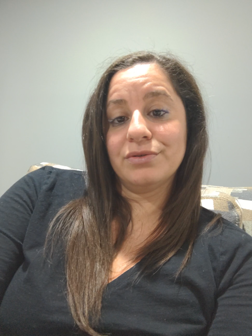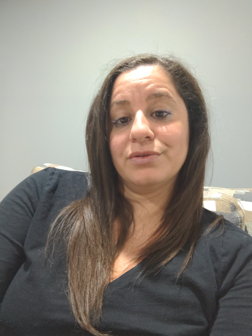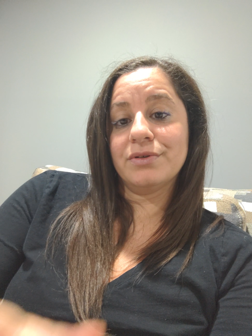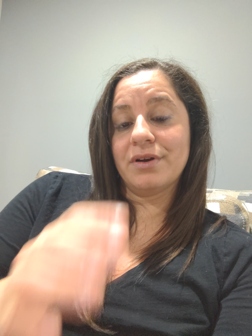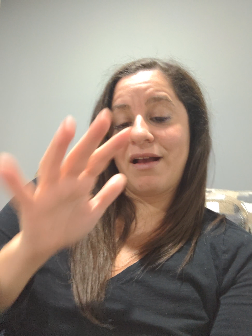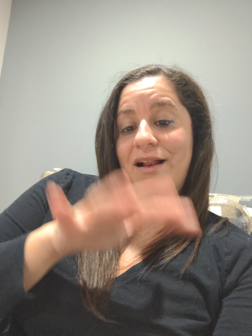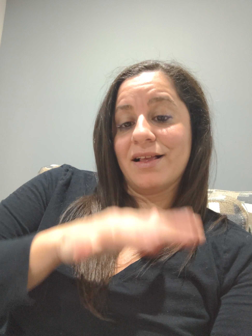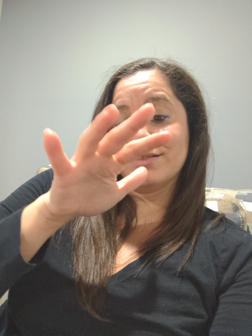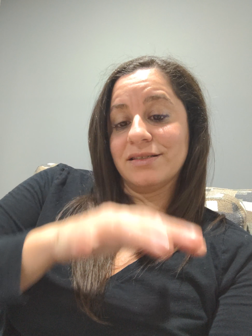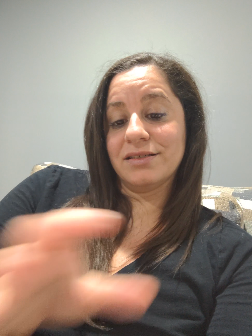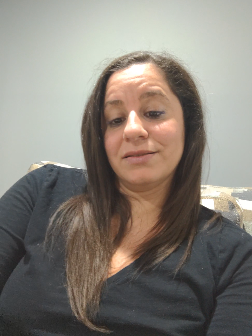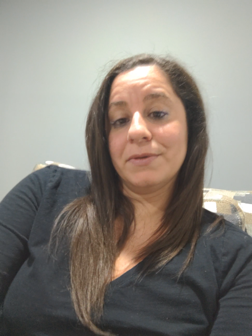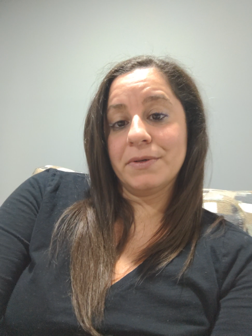alligator